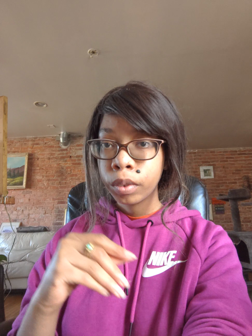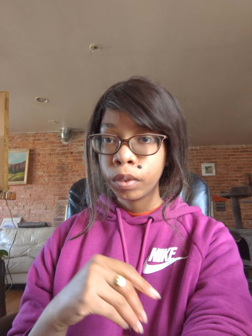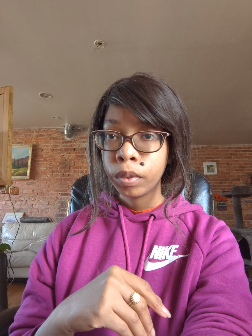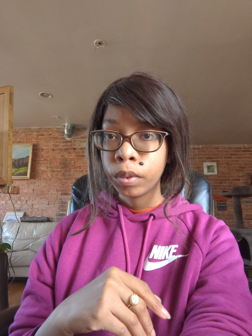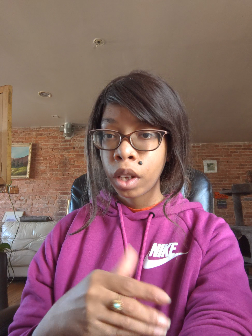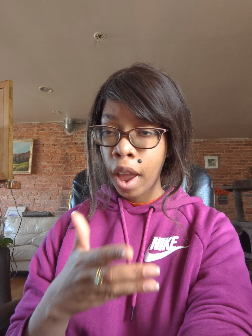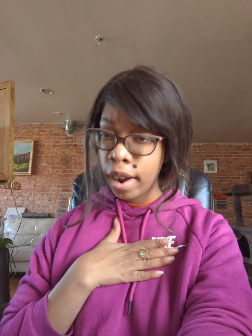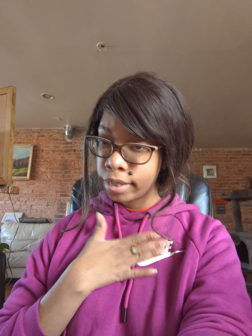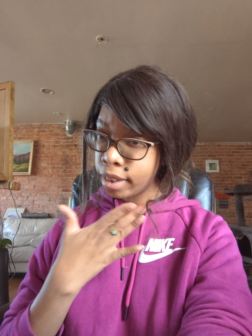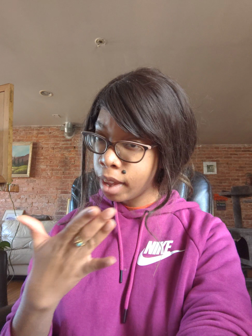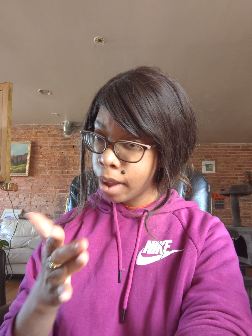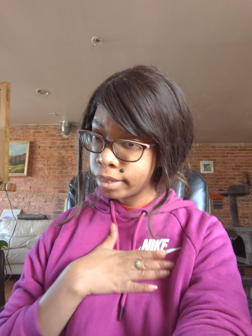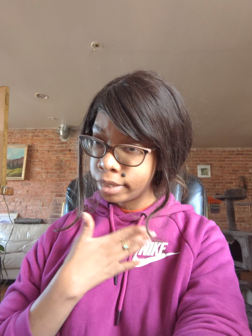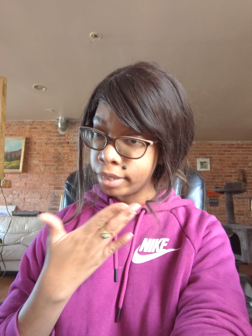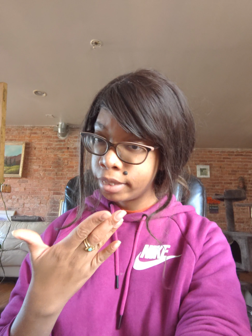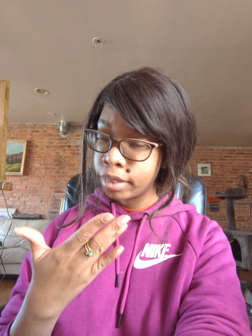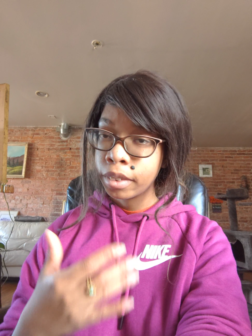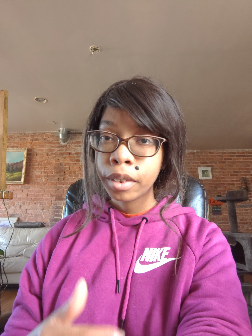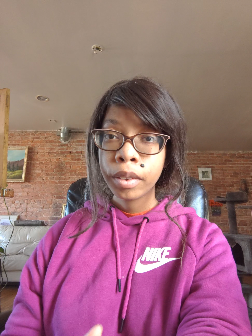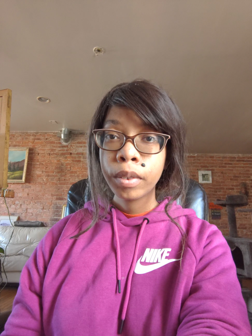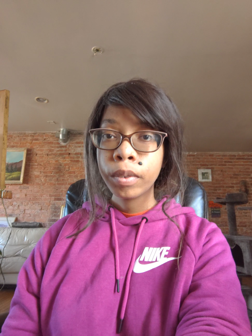happy